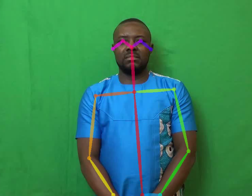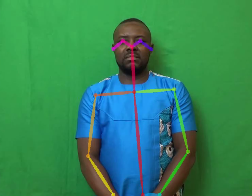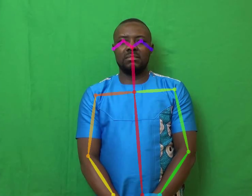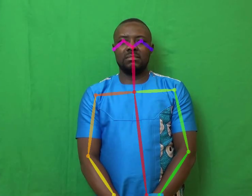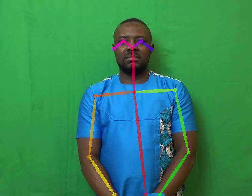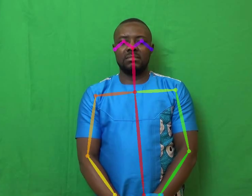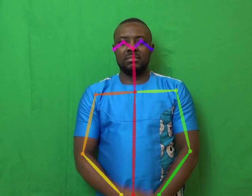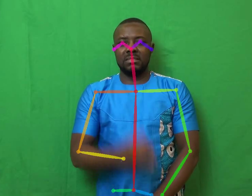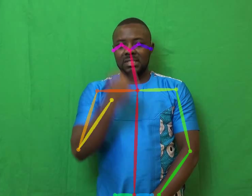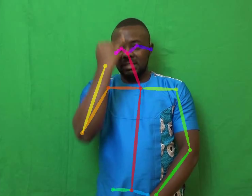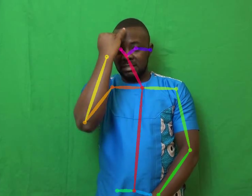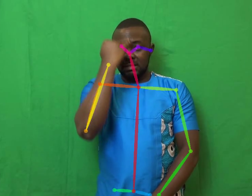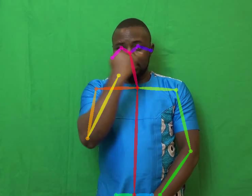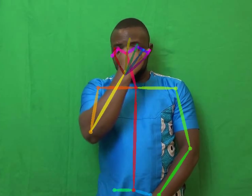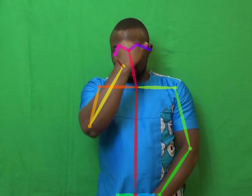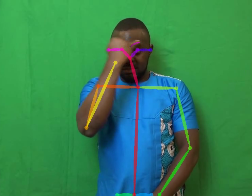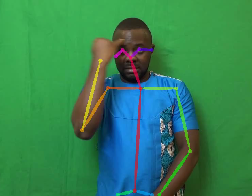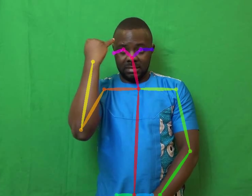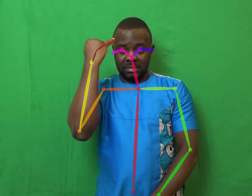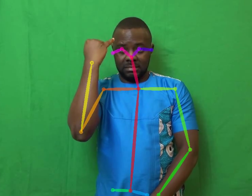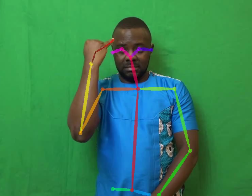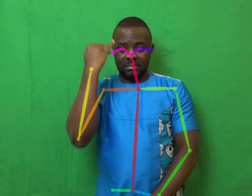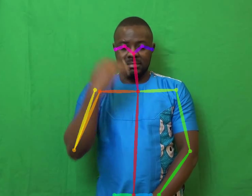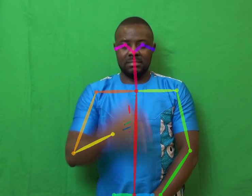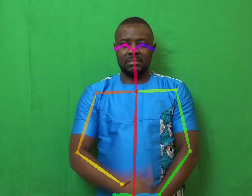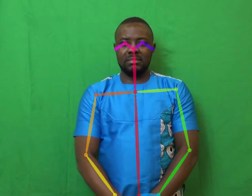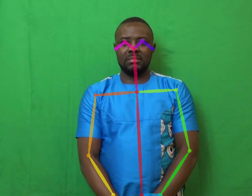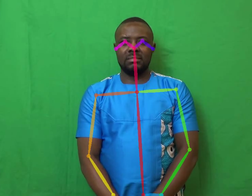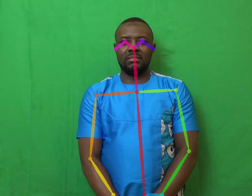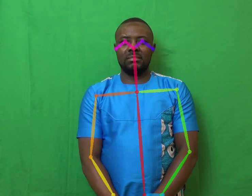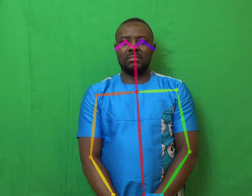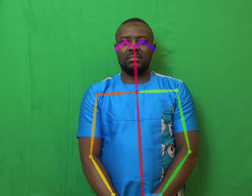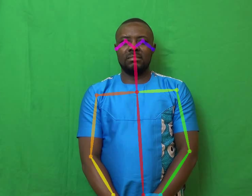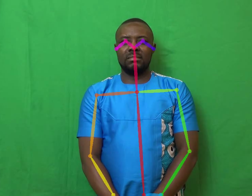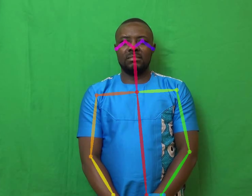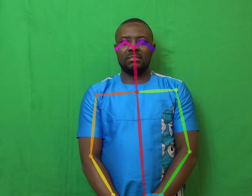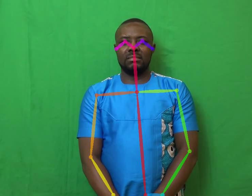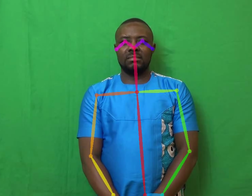Italy